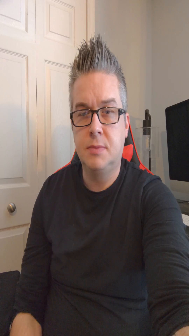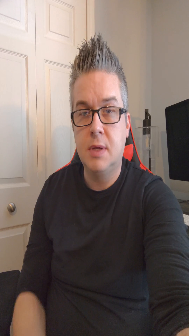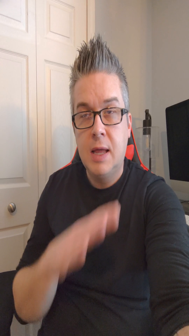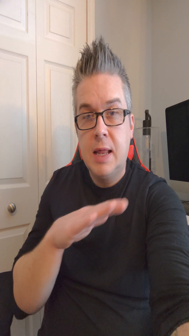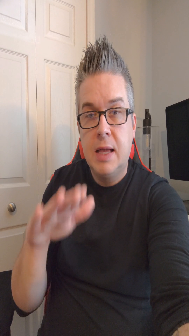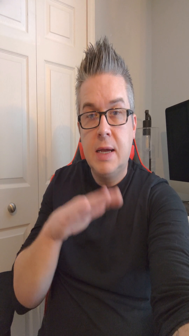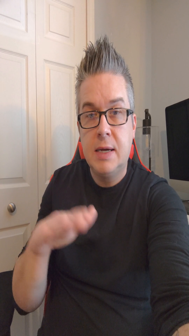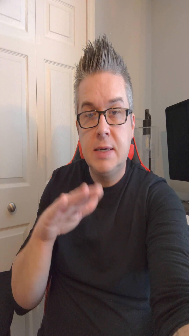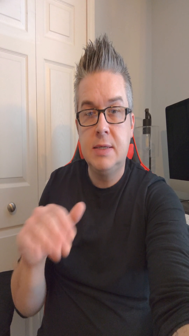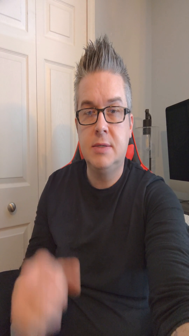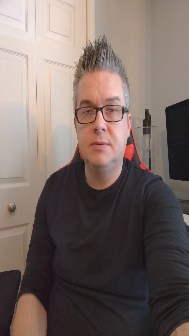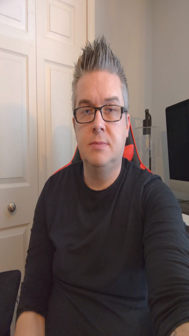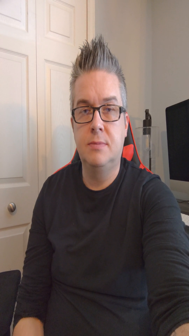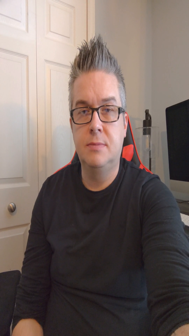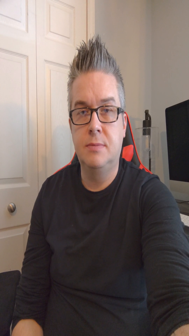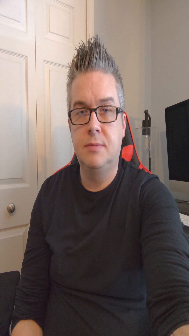clean